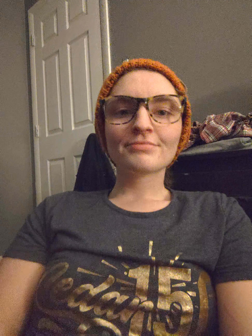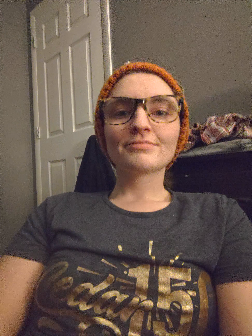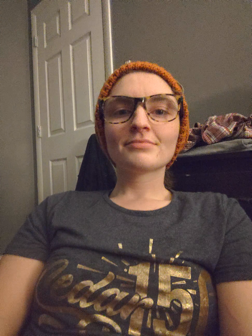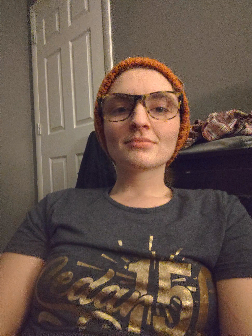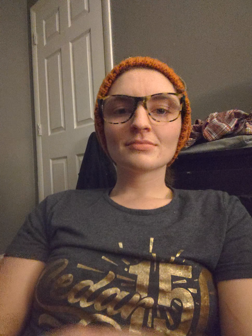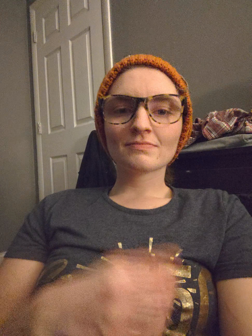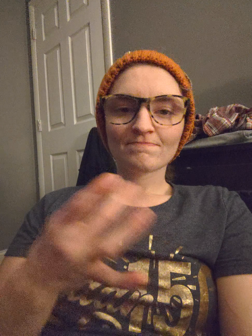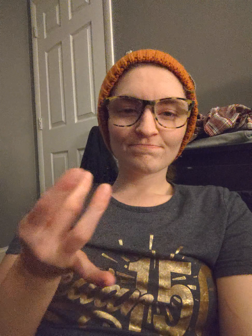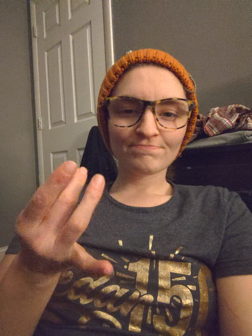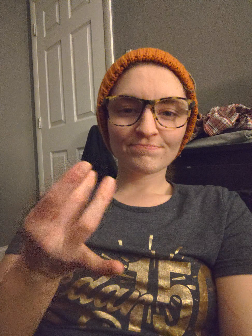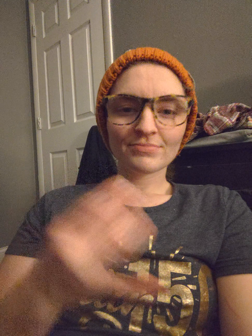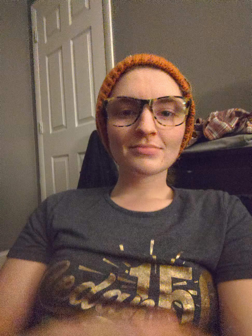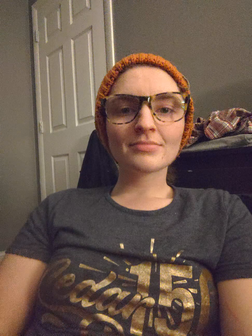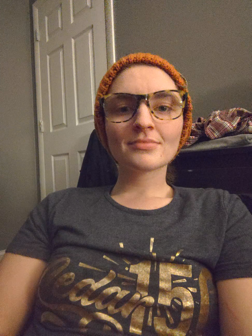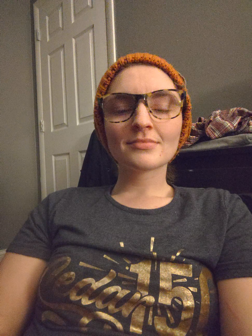sticky